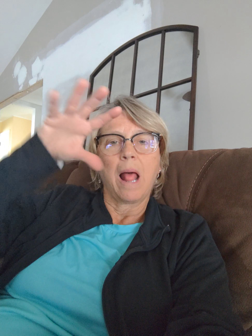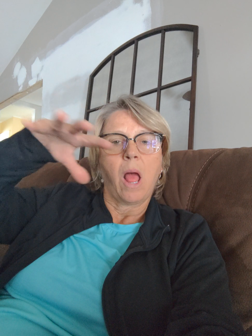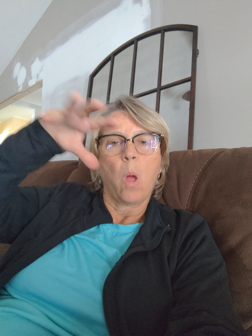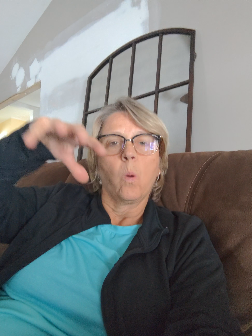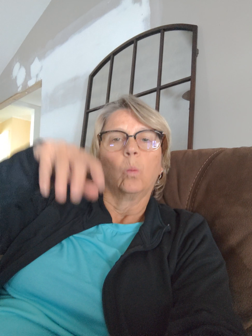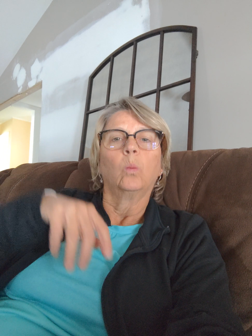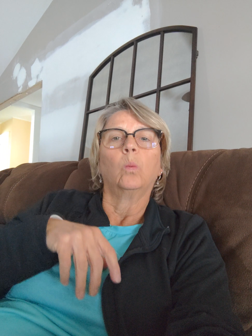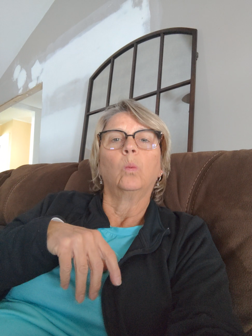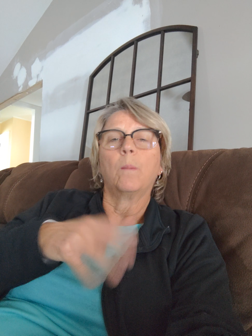cloud